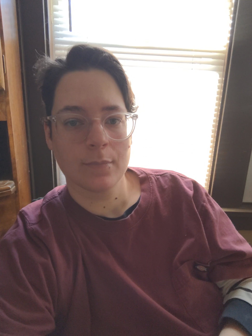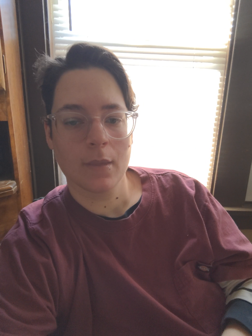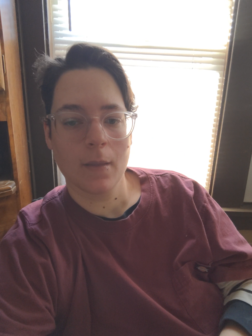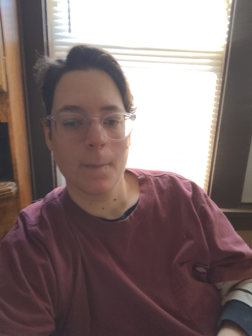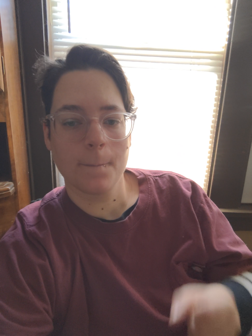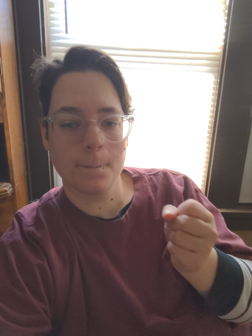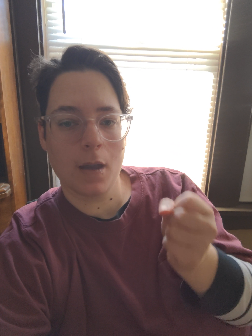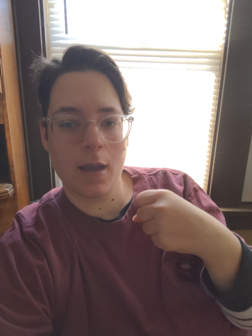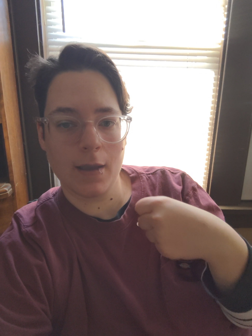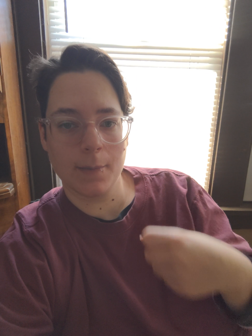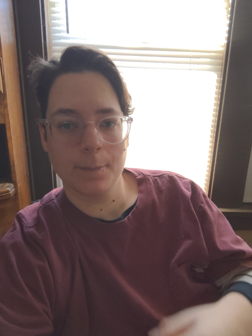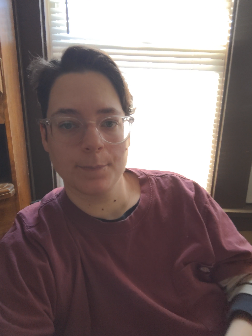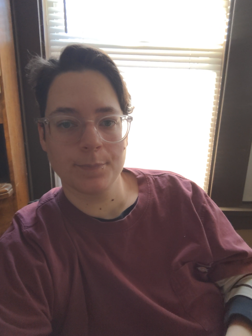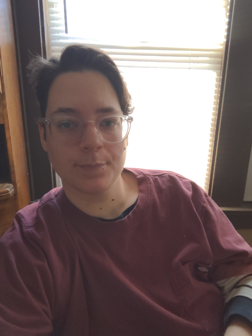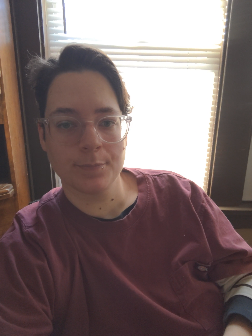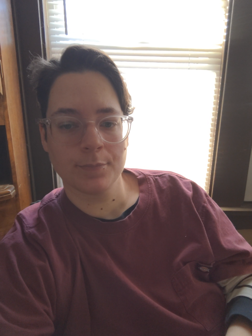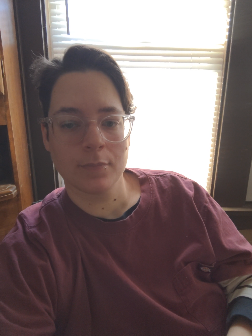make